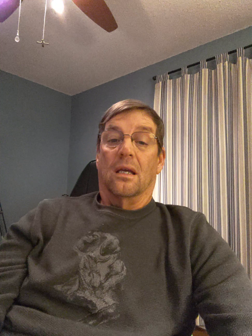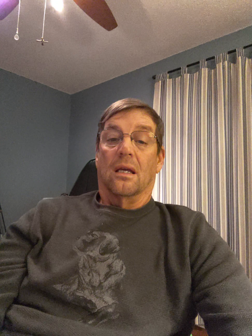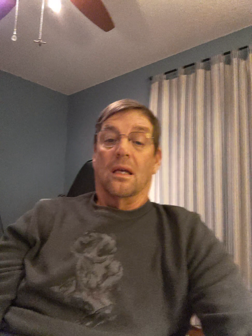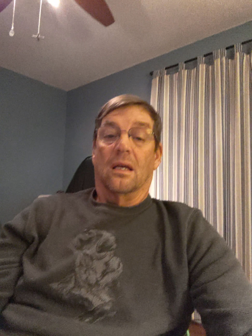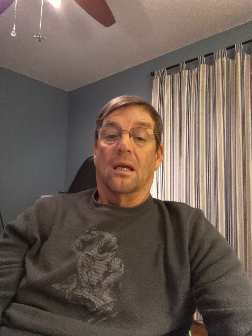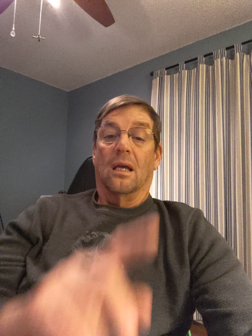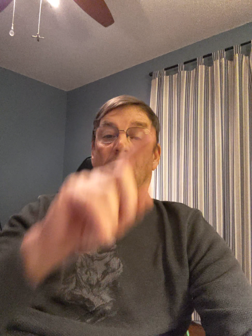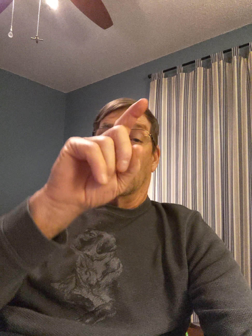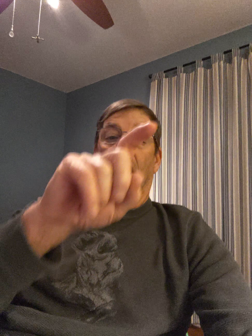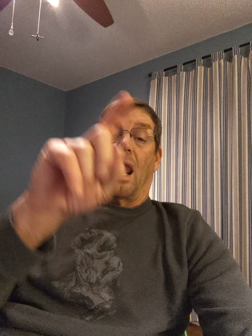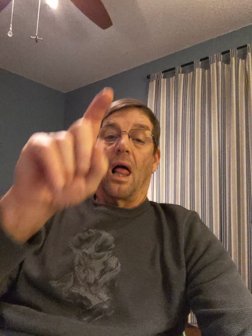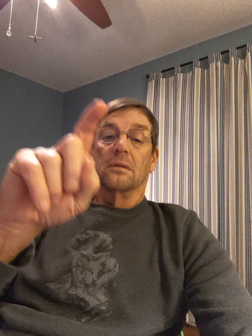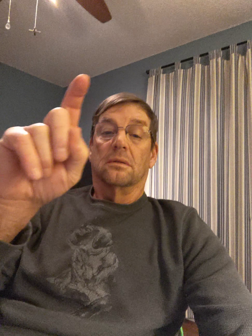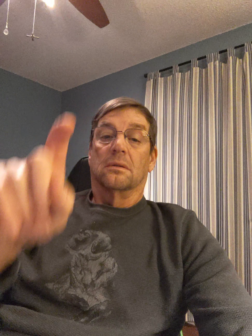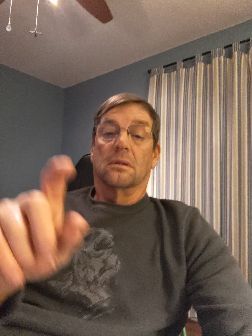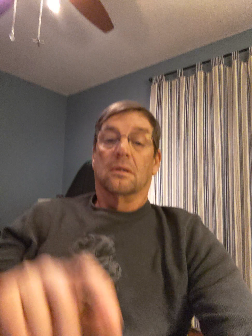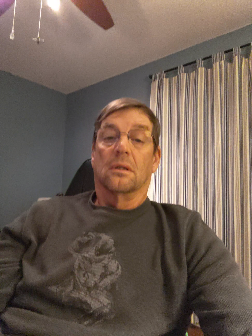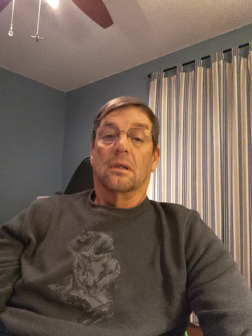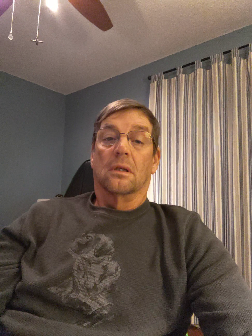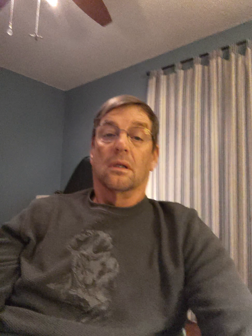closet